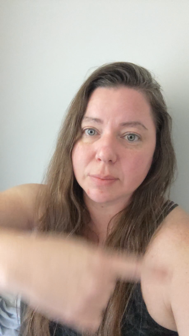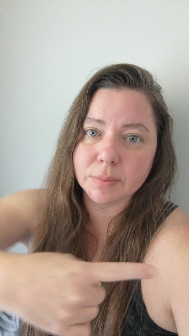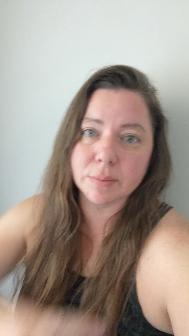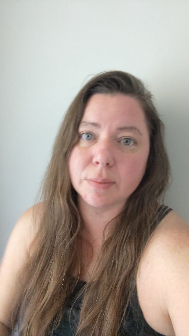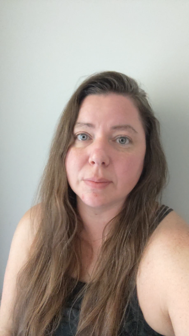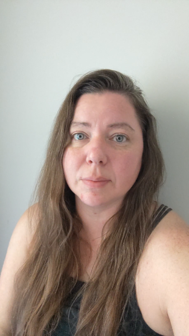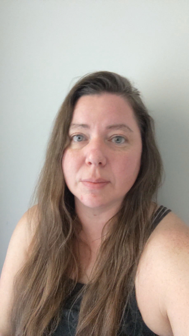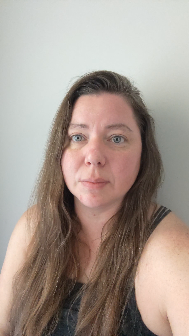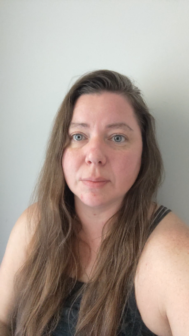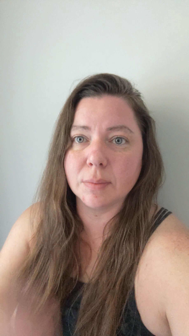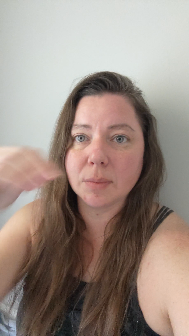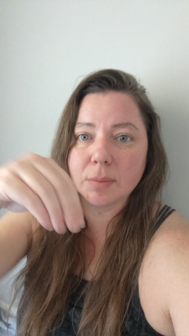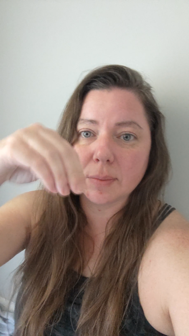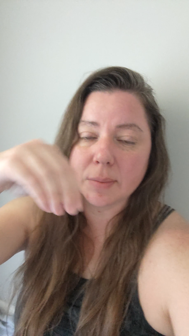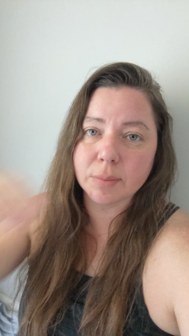inside